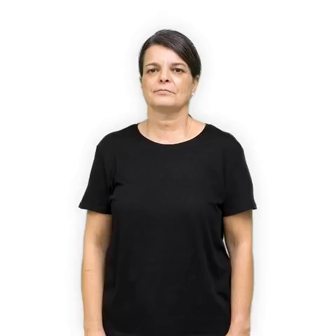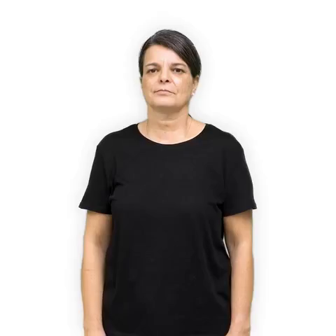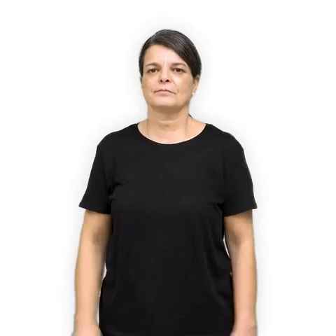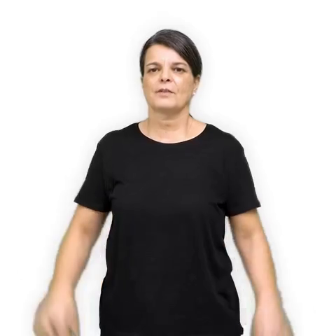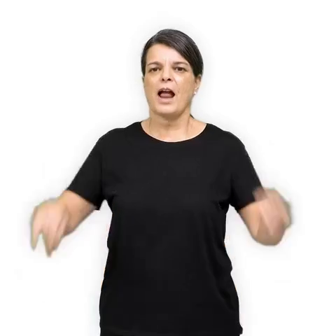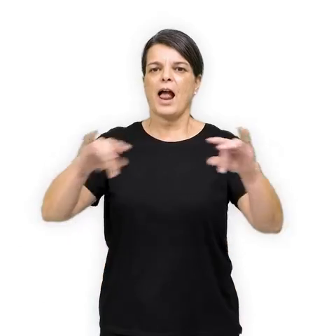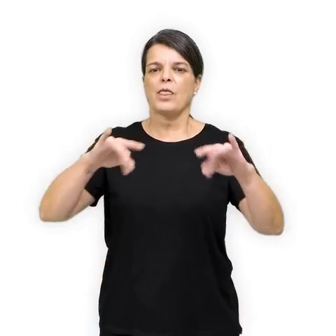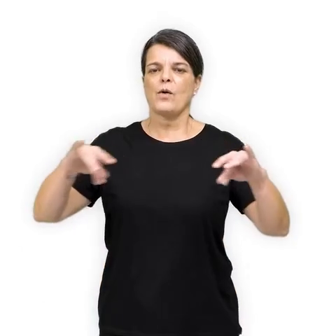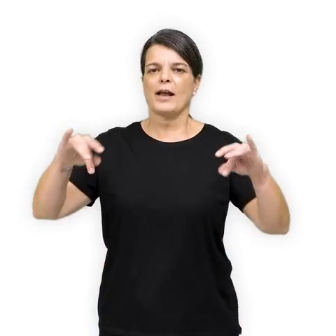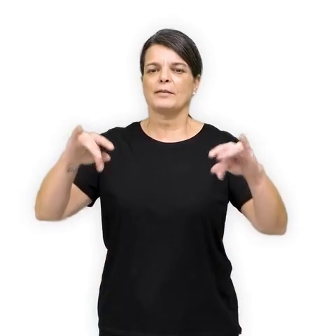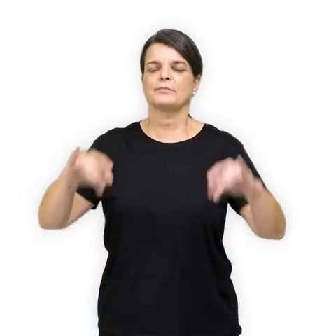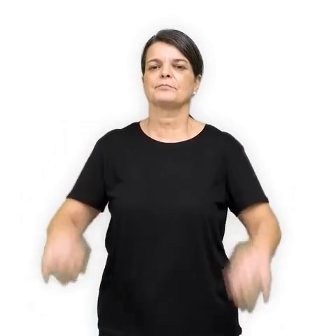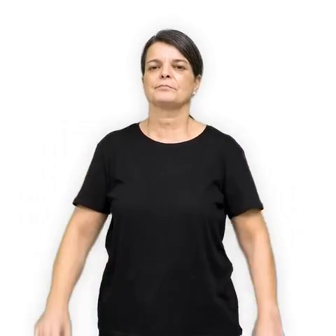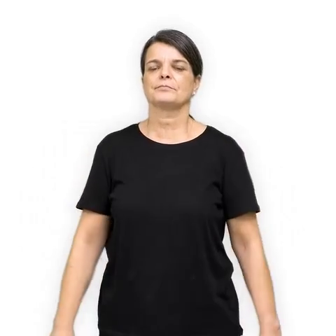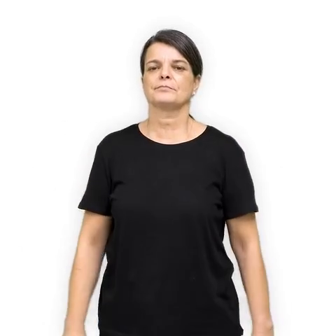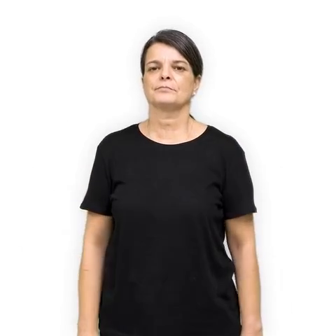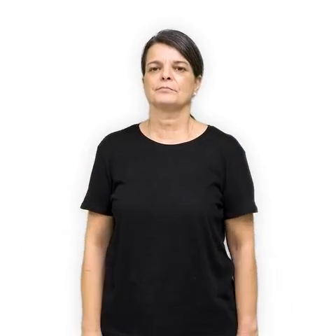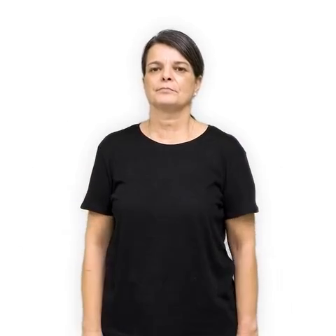azucar